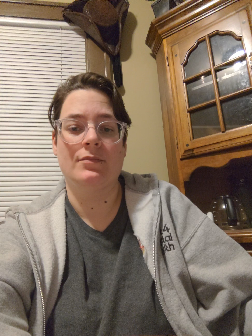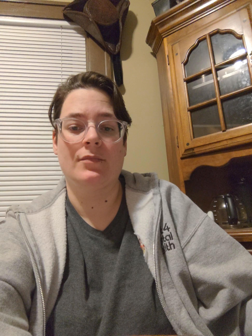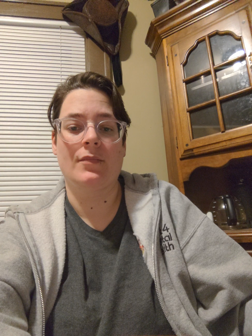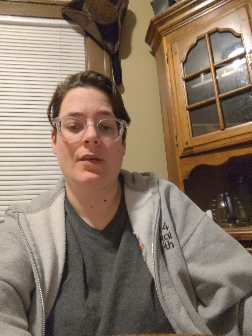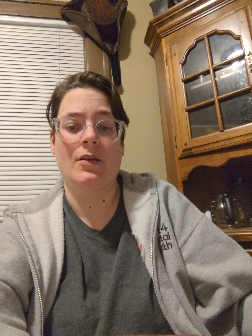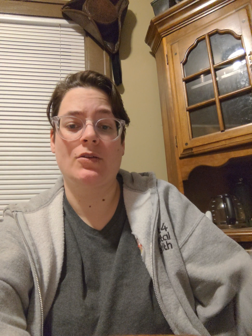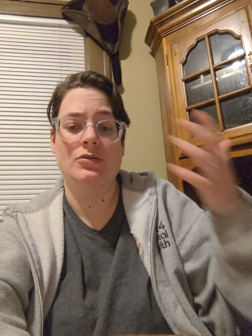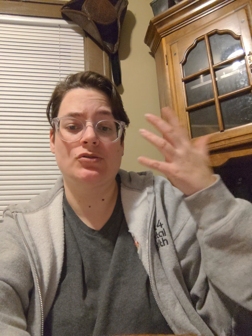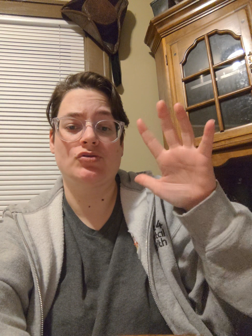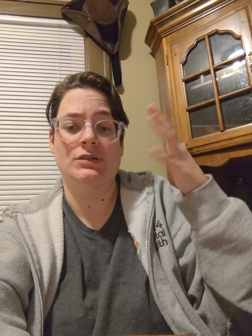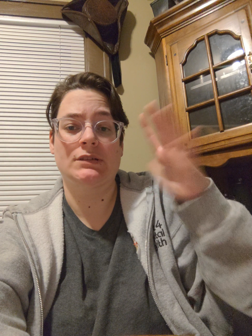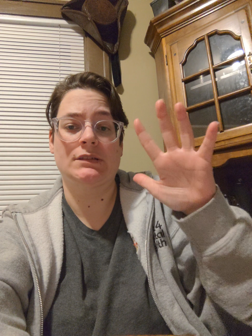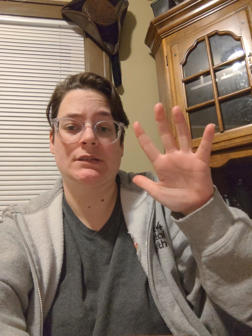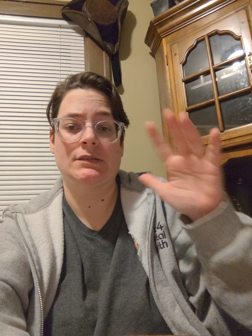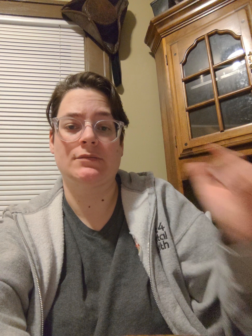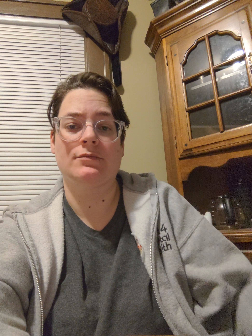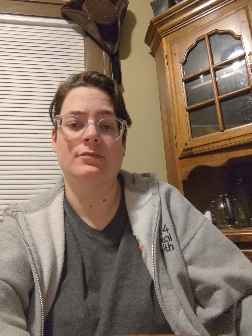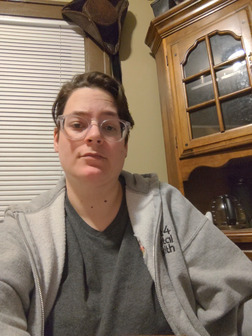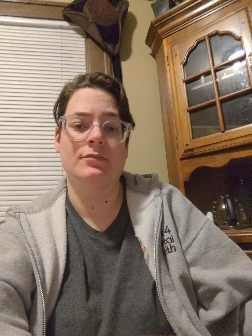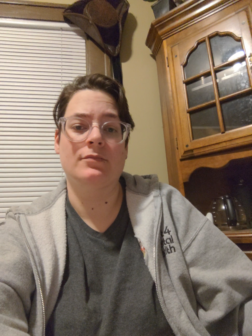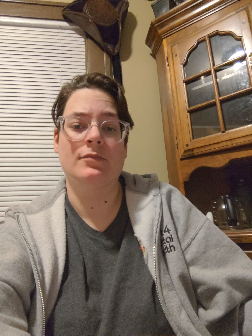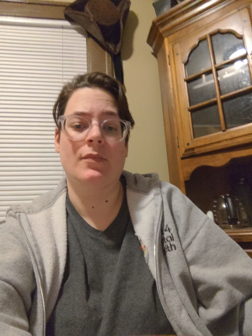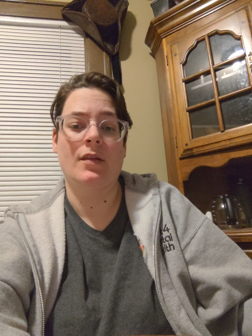tree